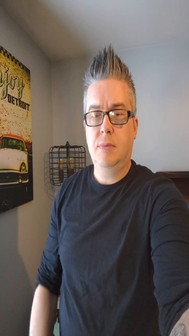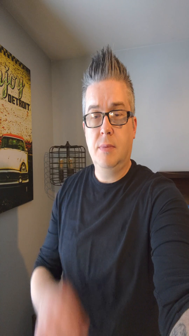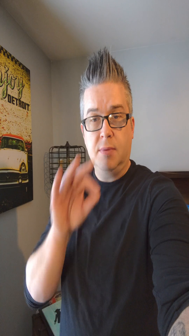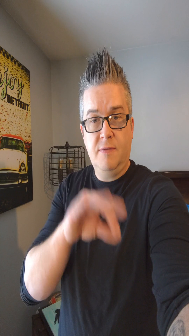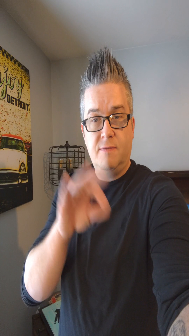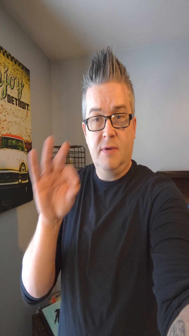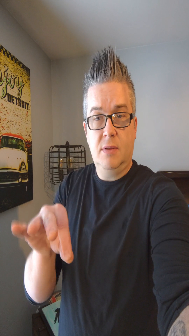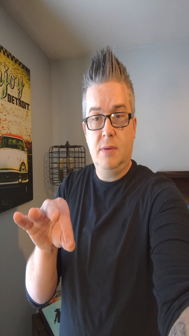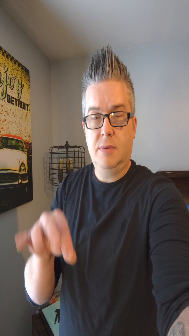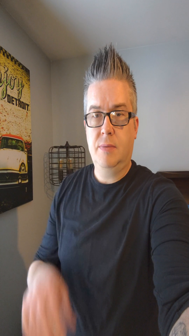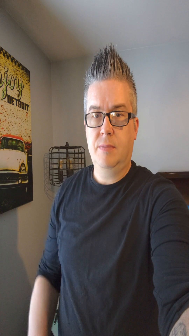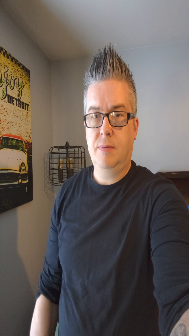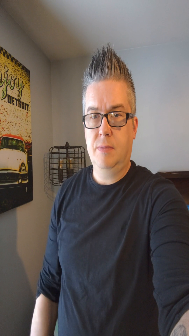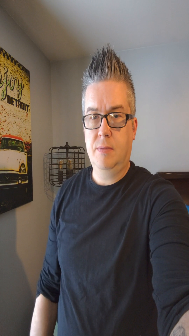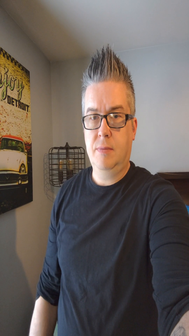french fries